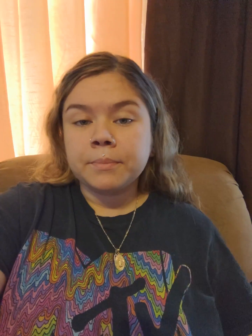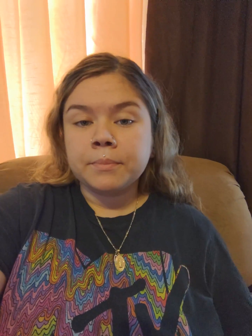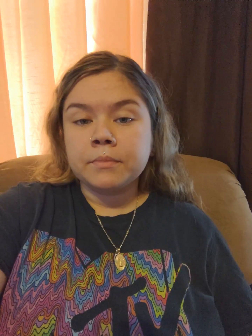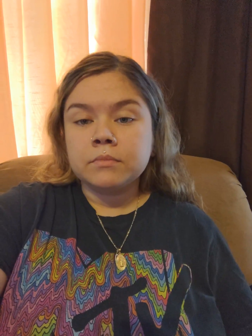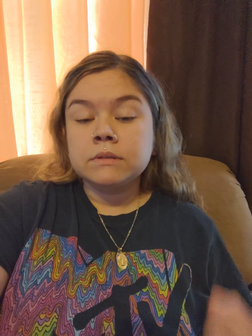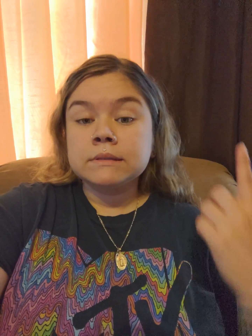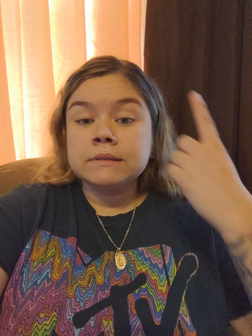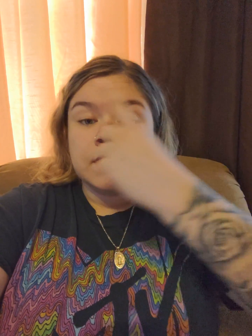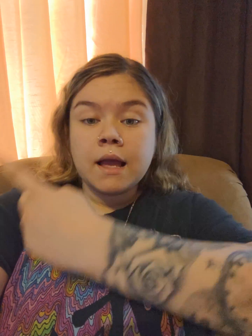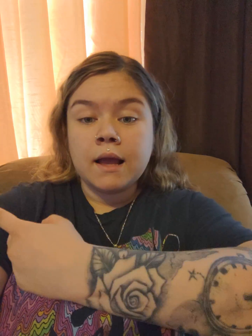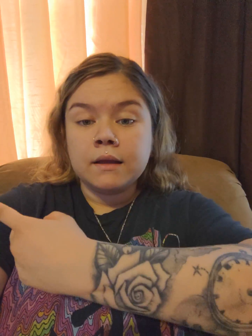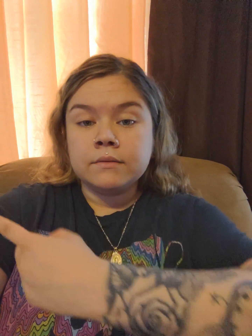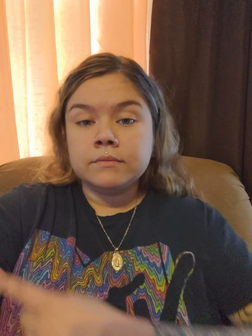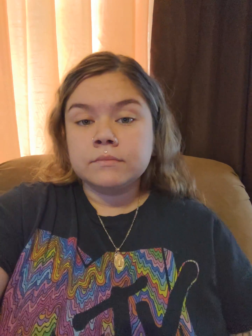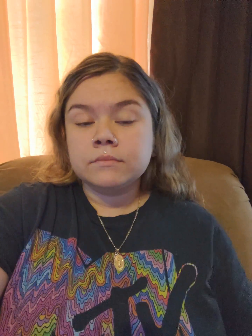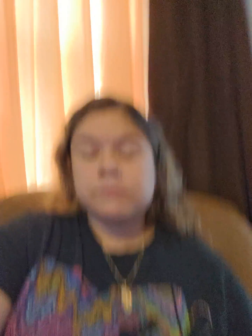day